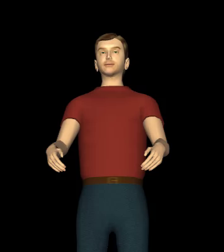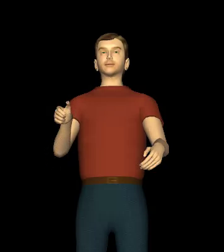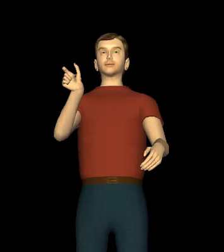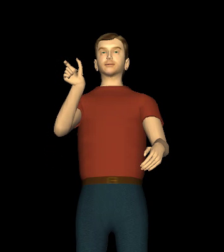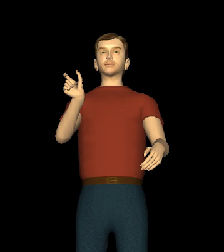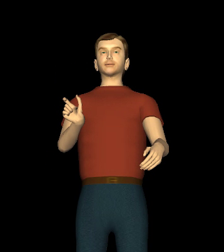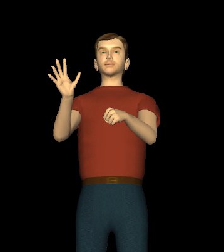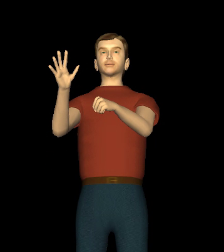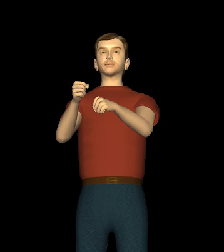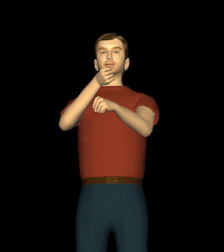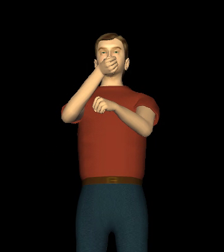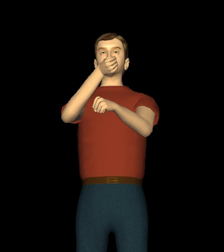فائز